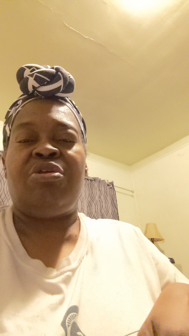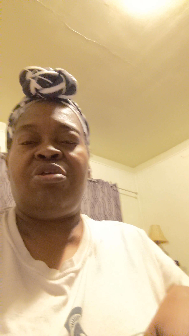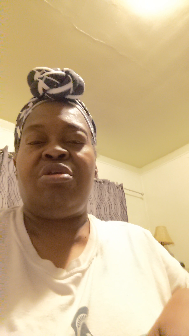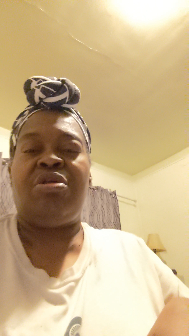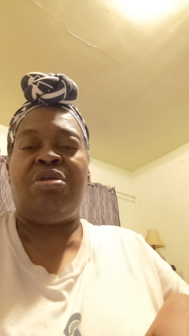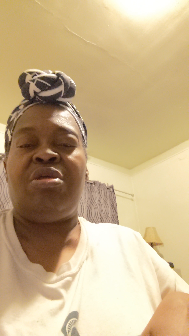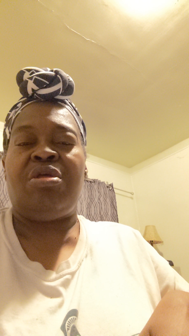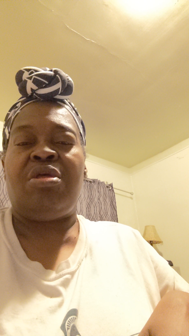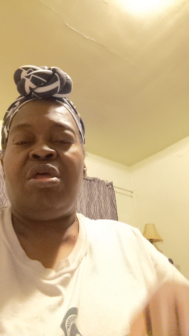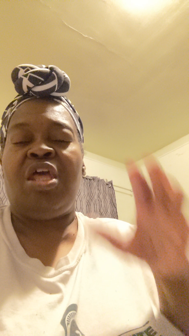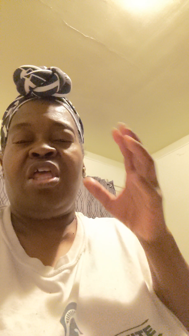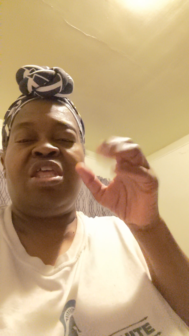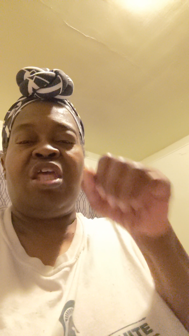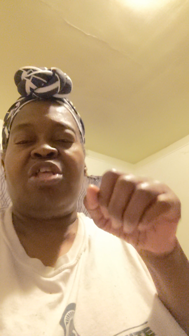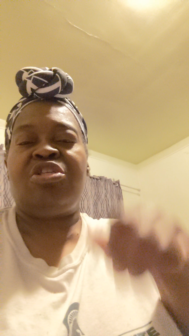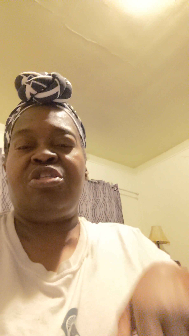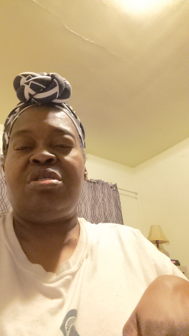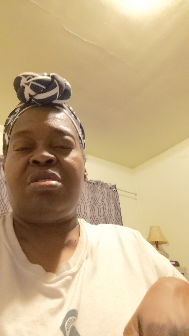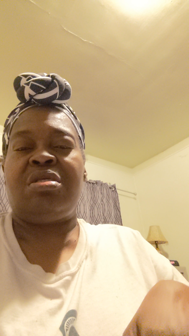catch